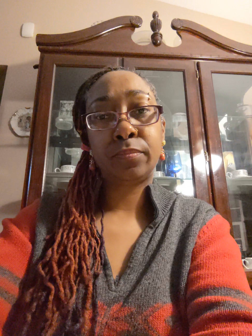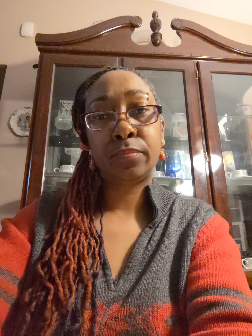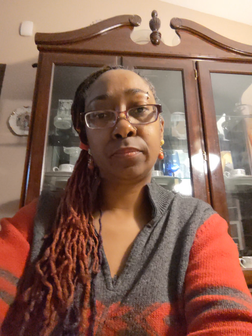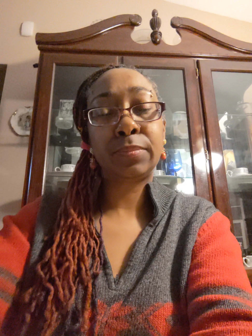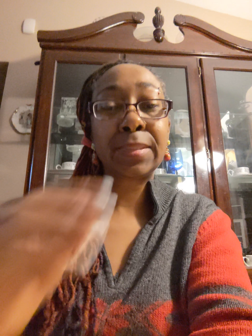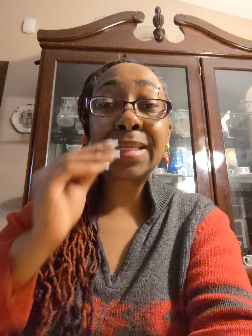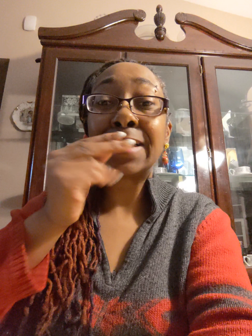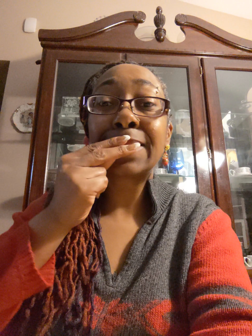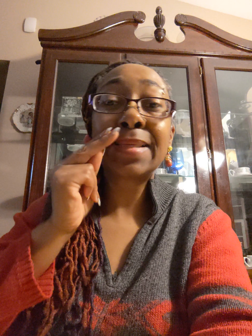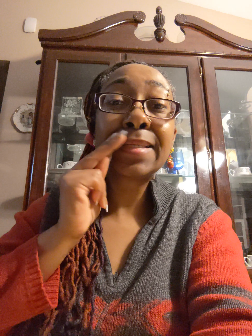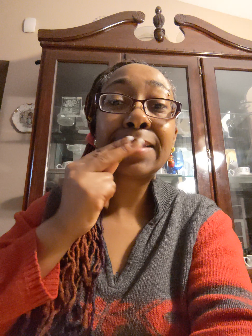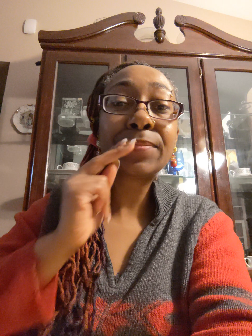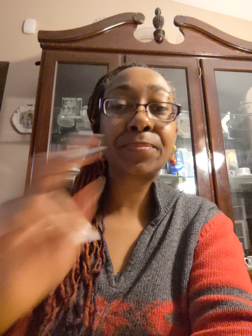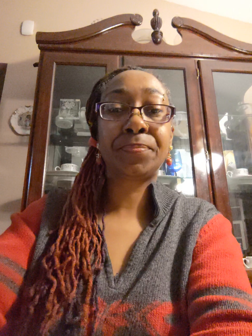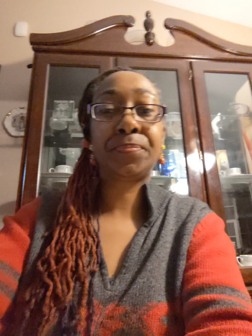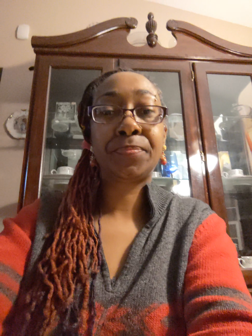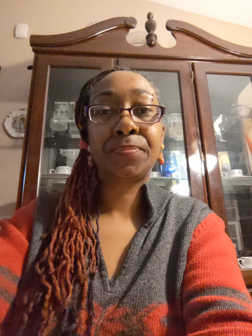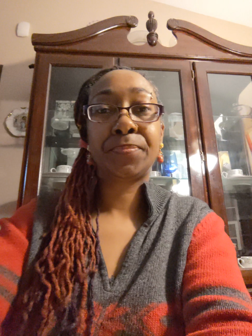kiss